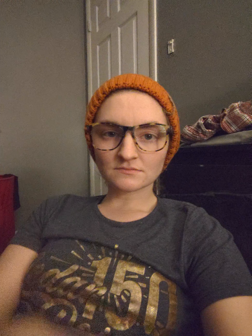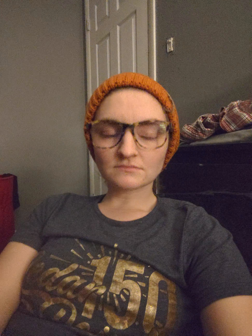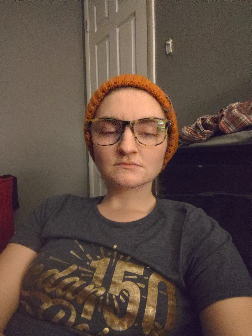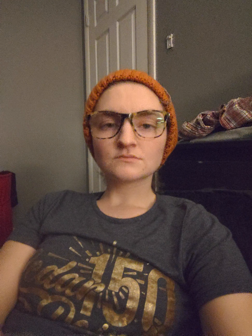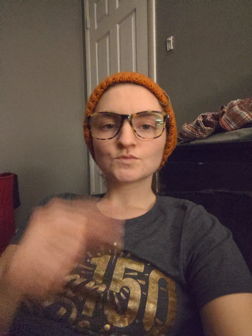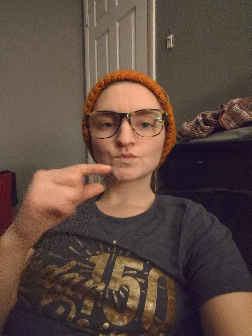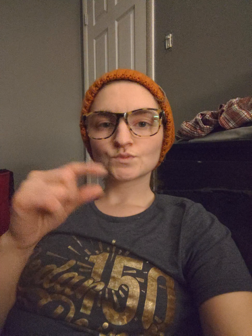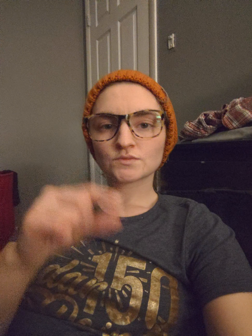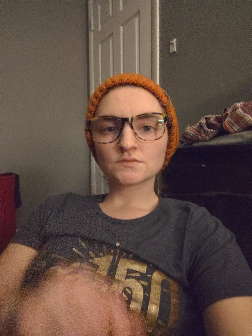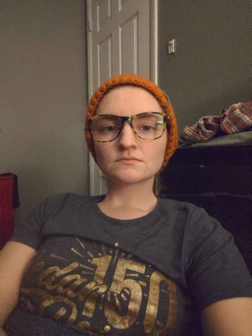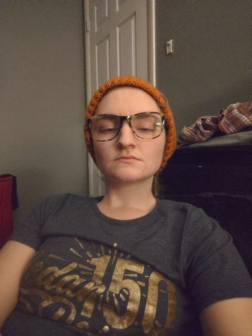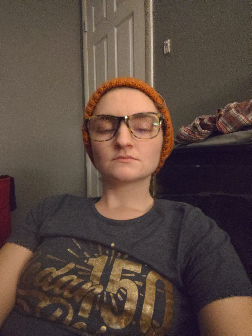green